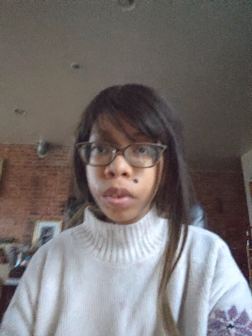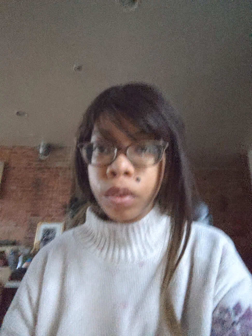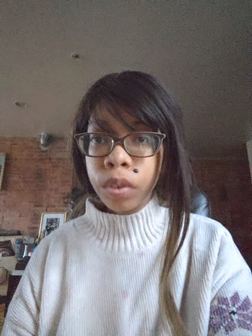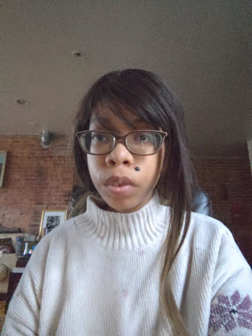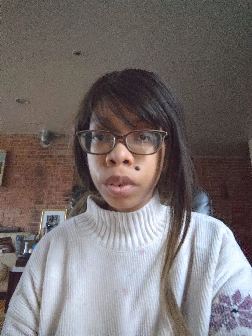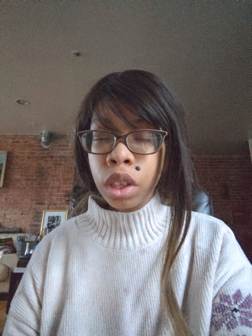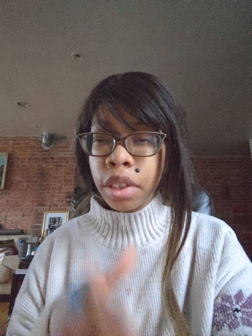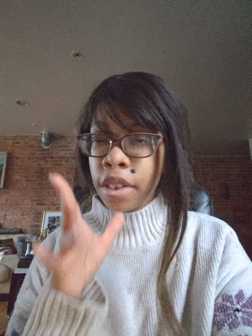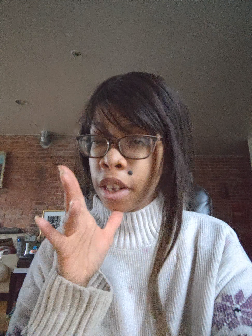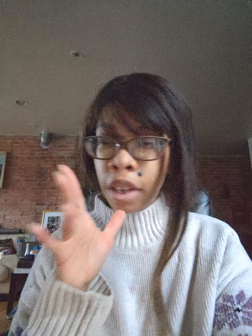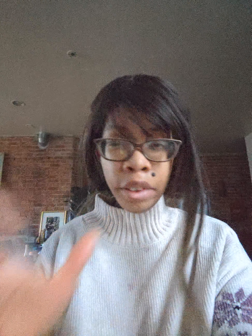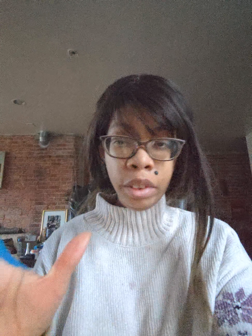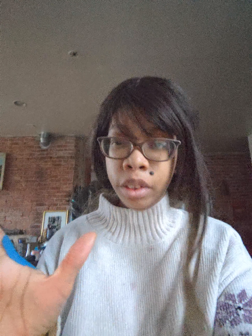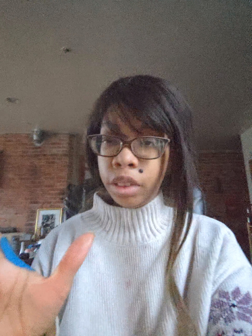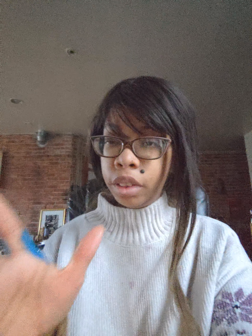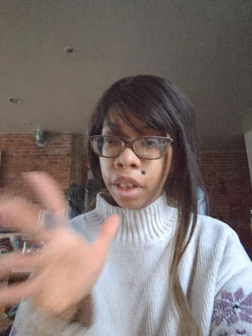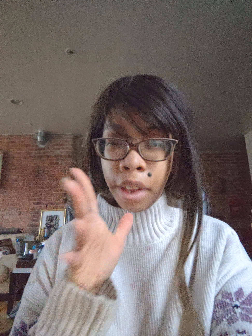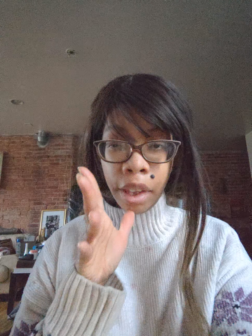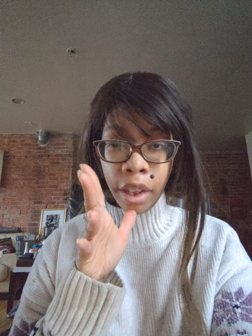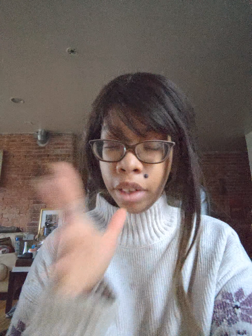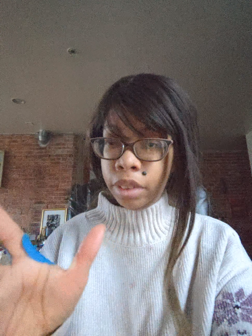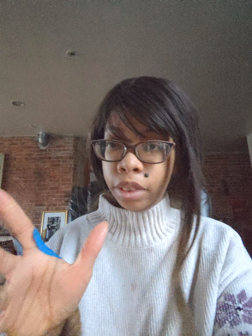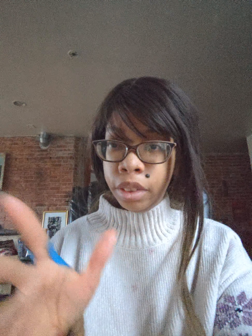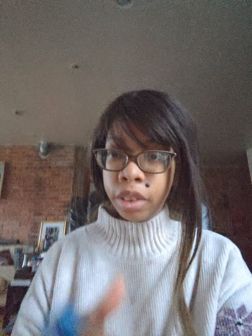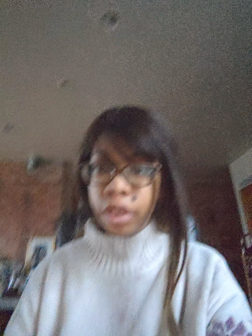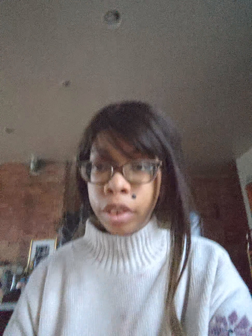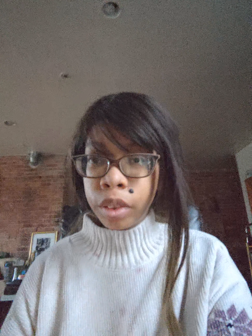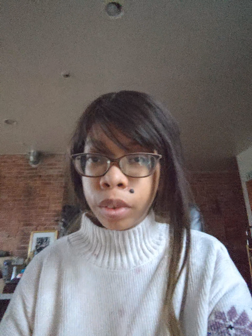hate